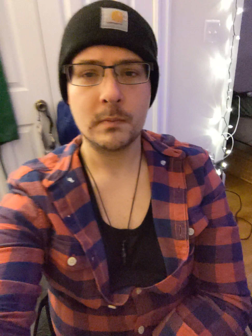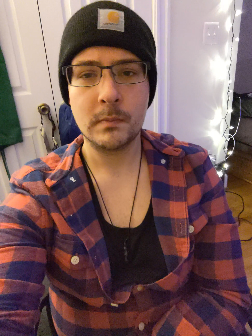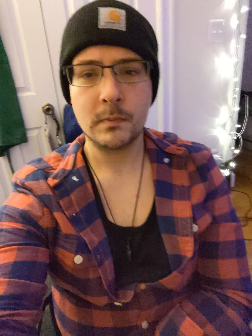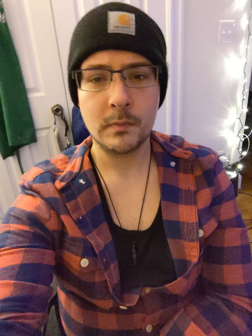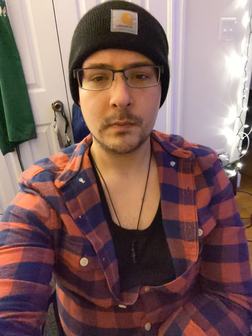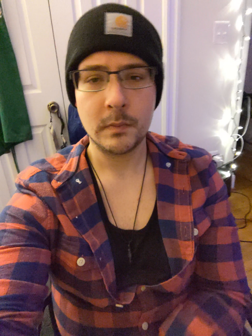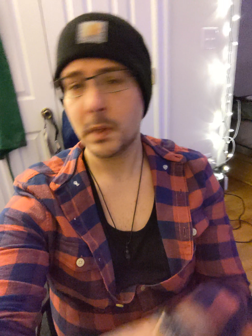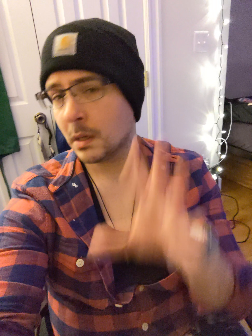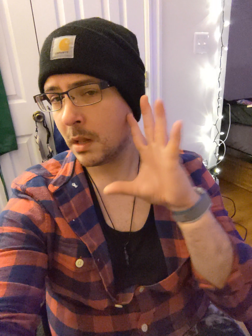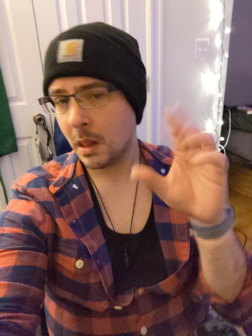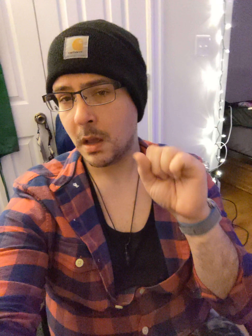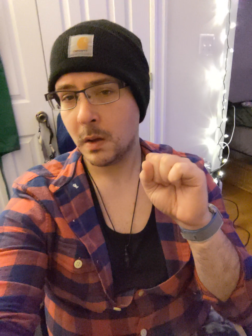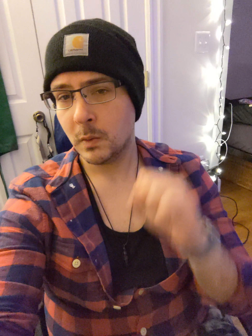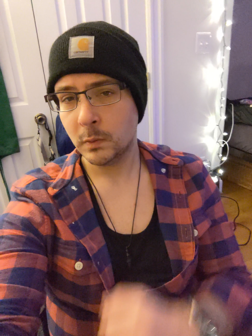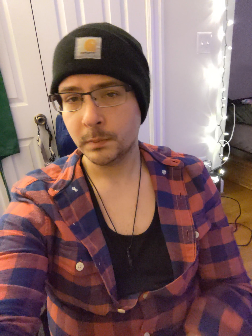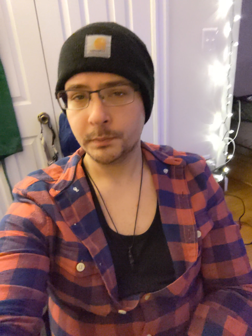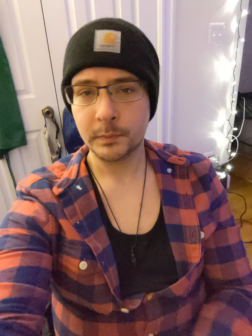loud